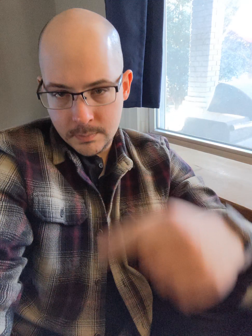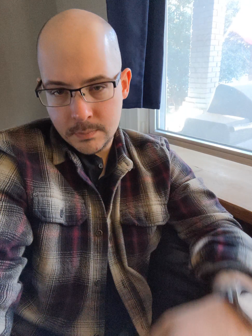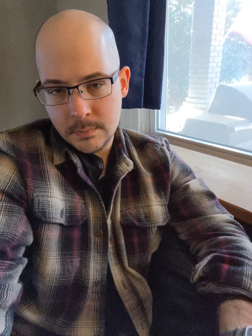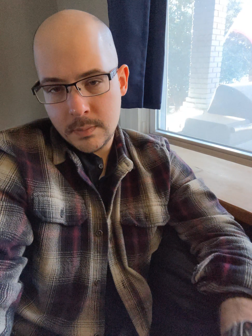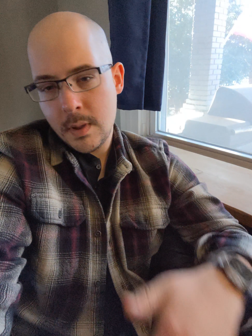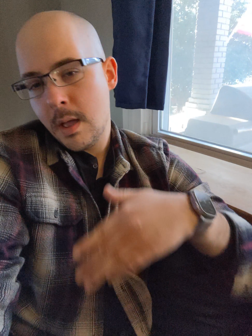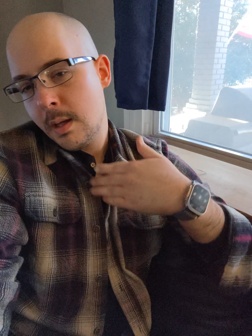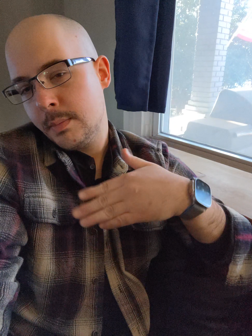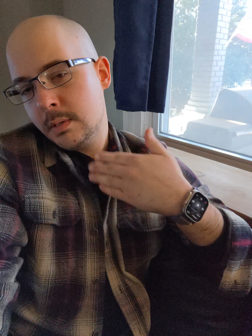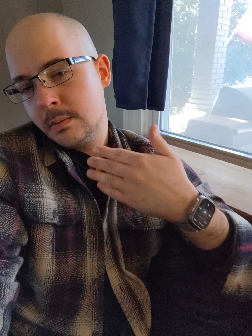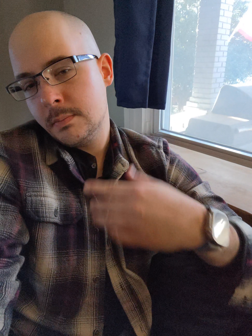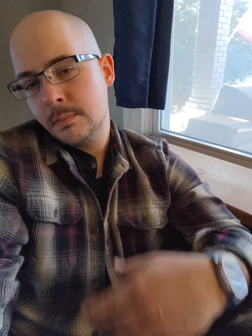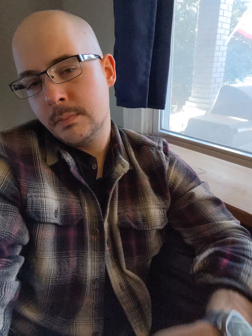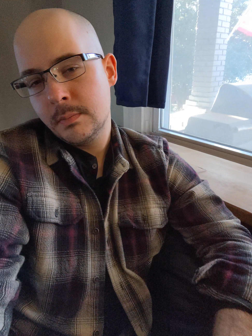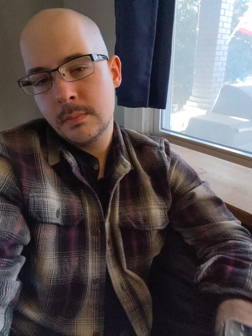happy